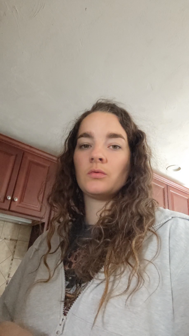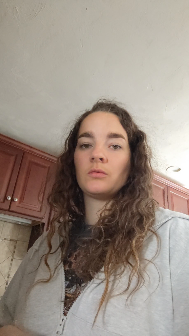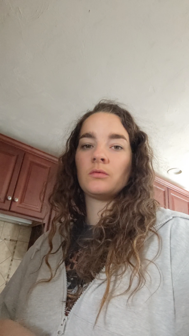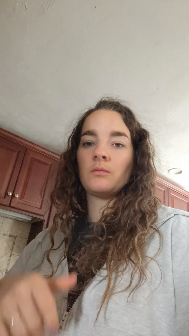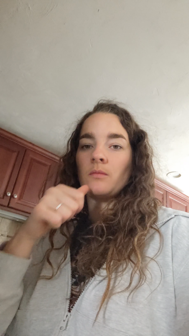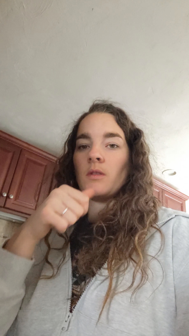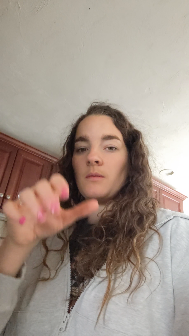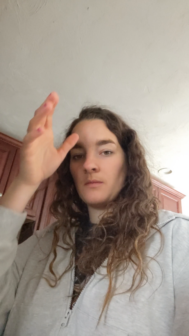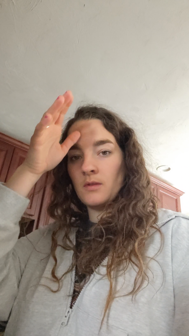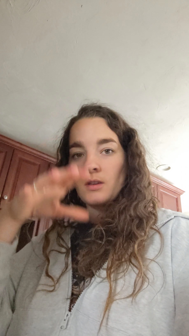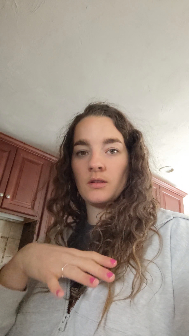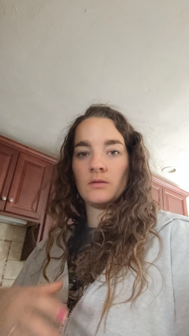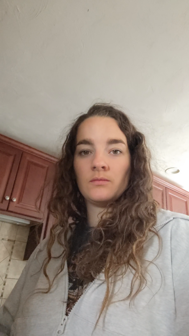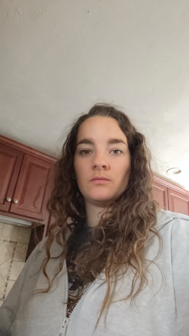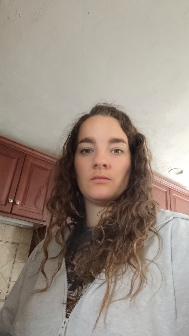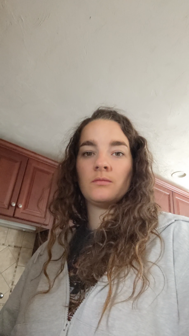mailman